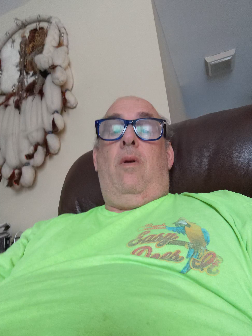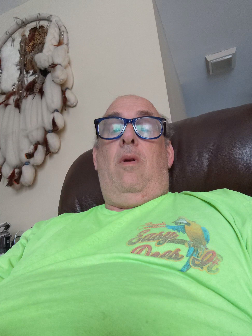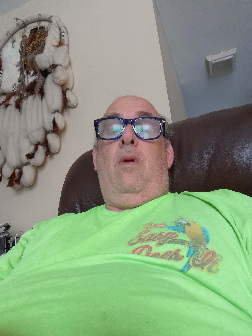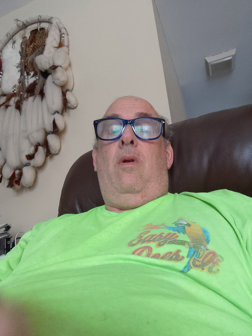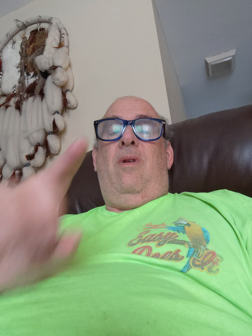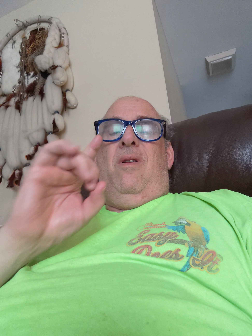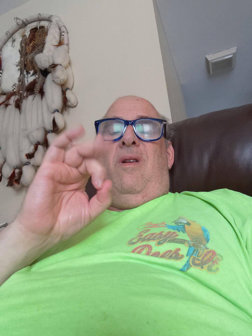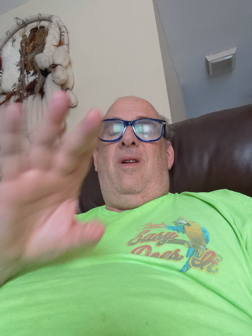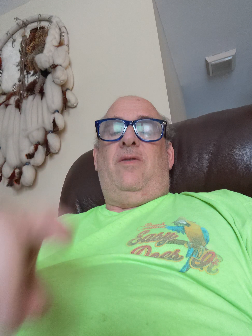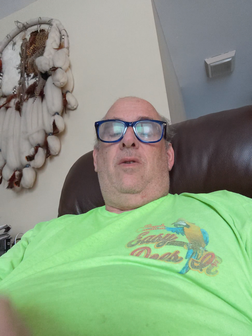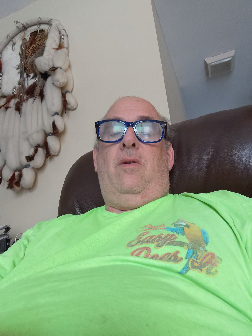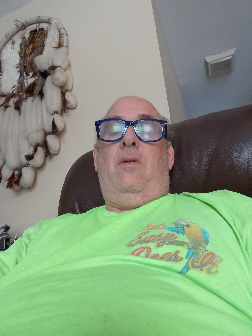hate